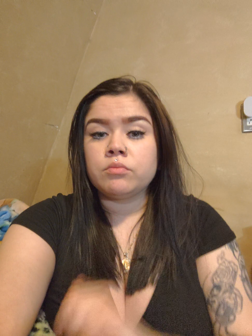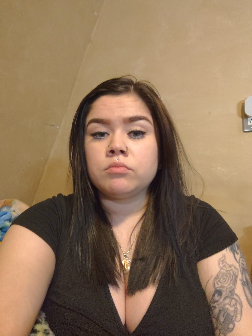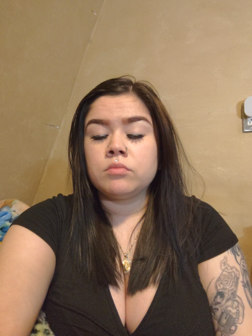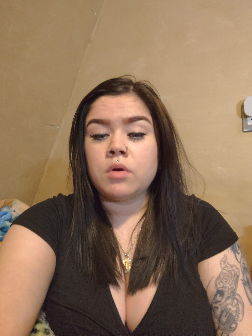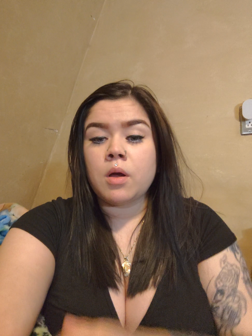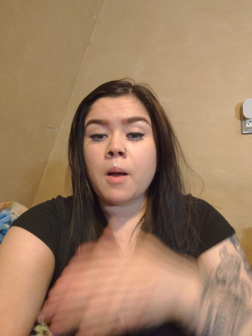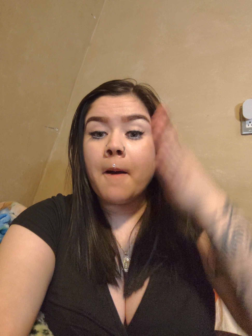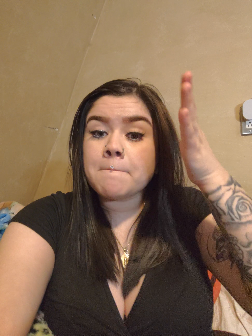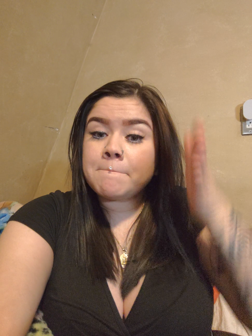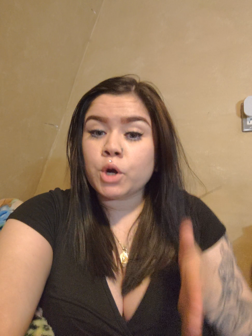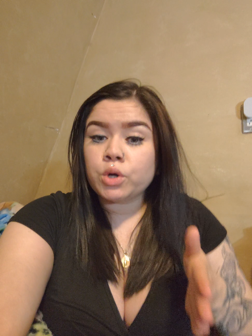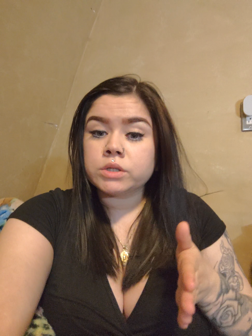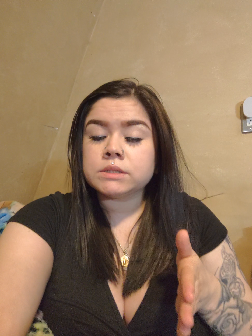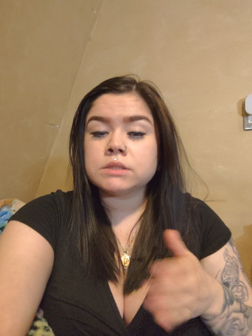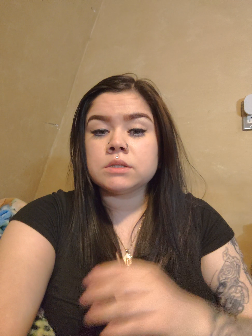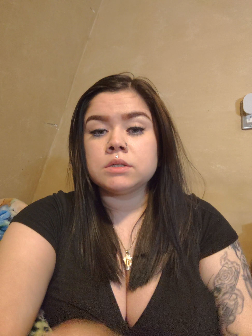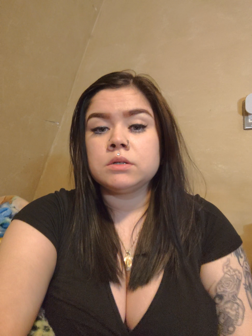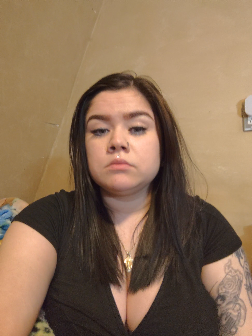person